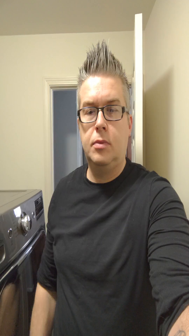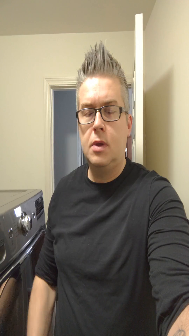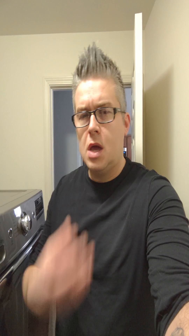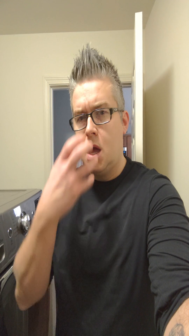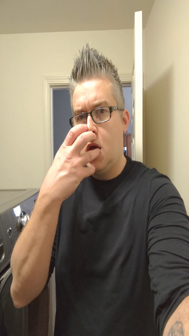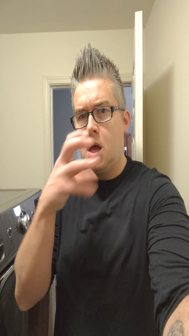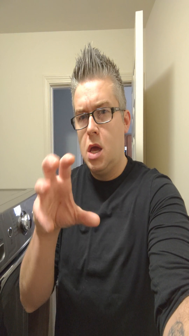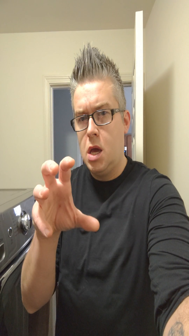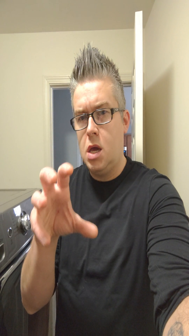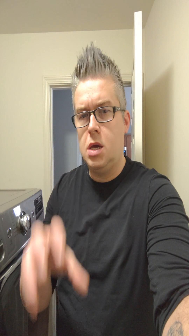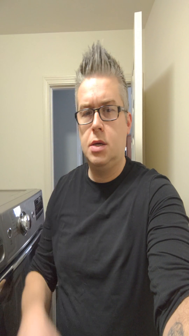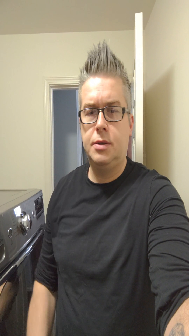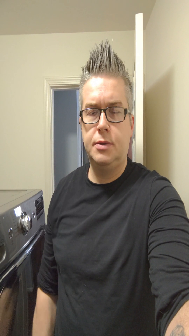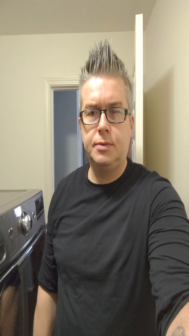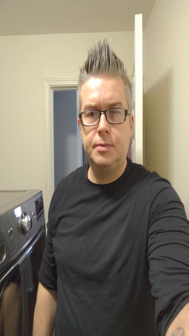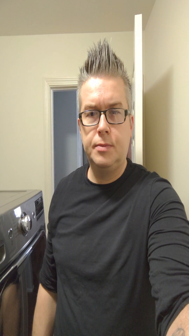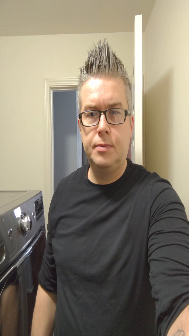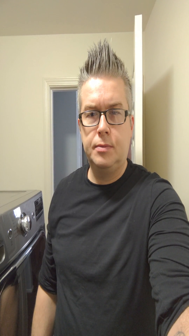hot